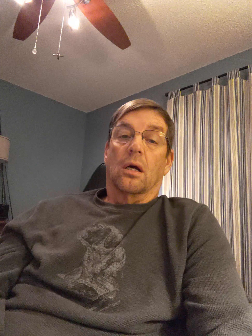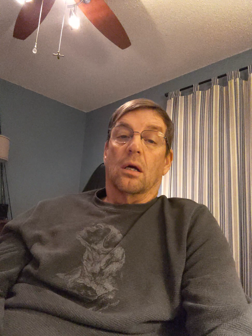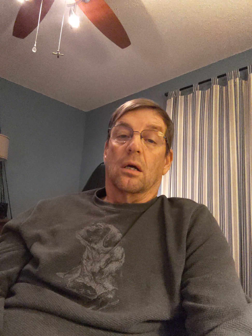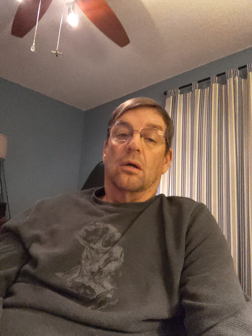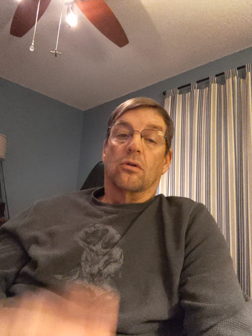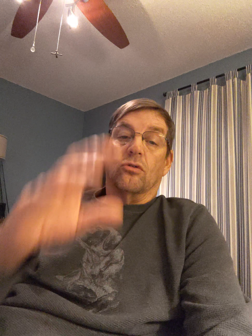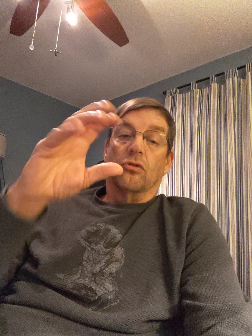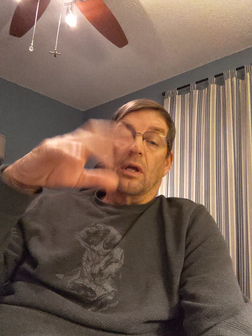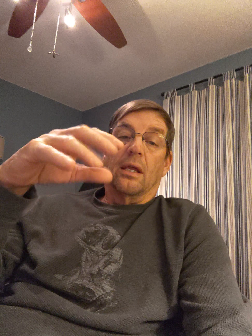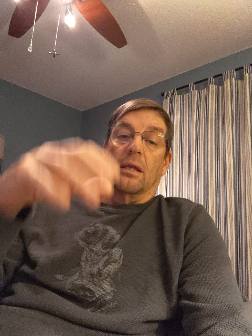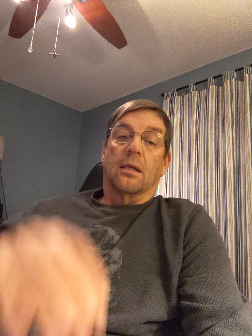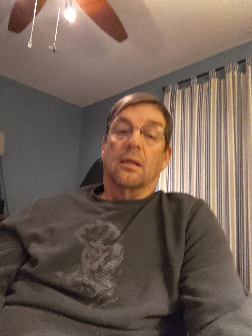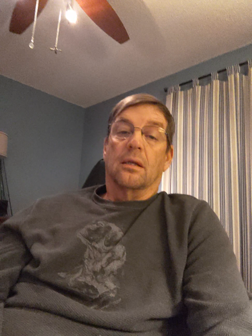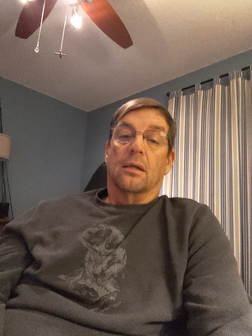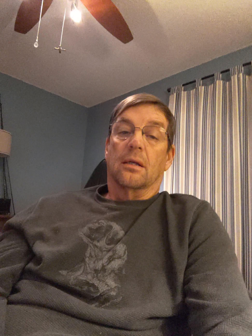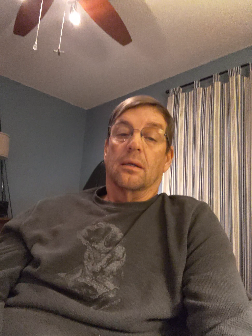rain